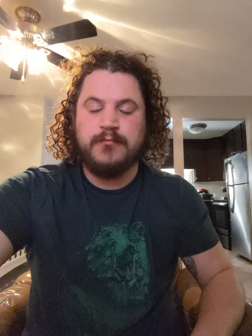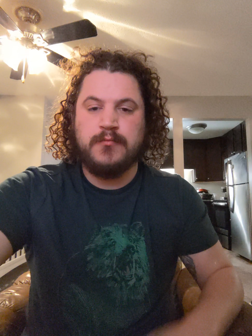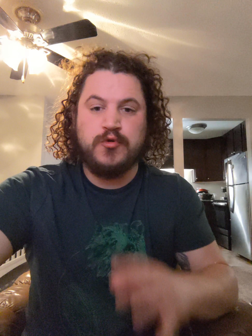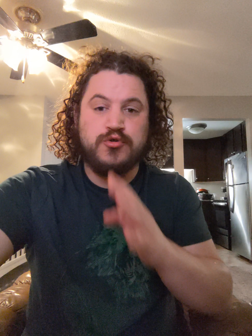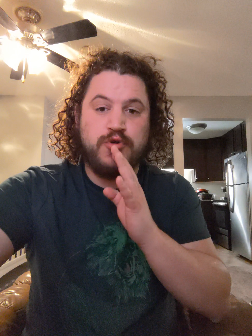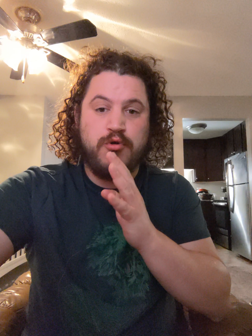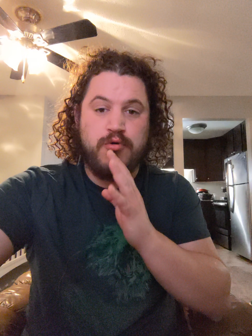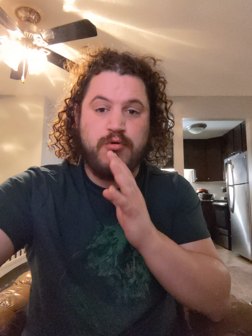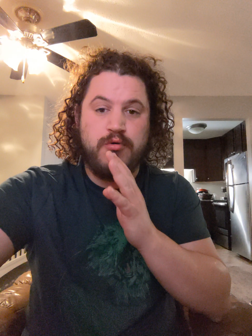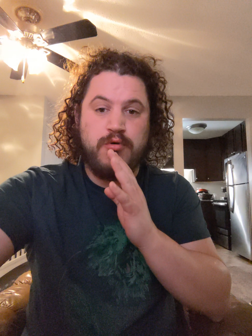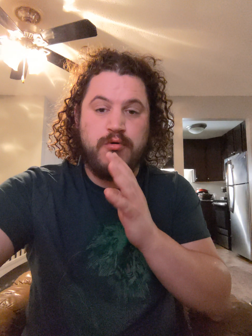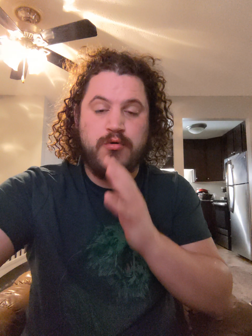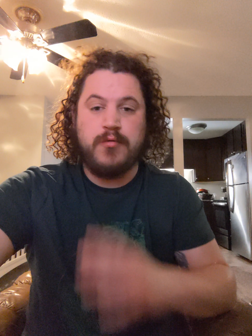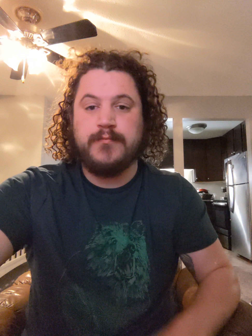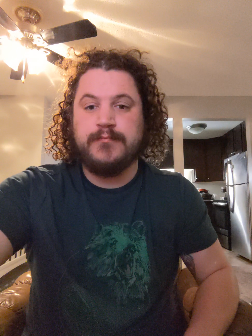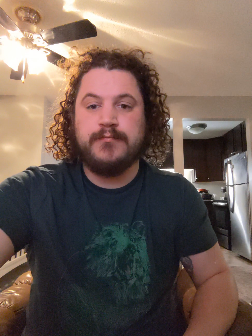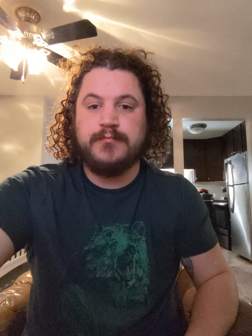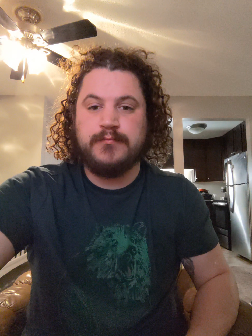talk